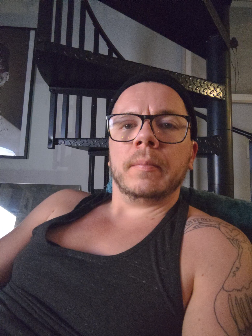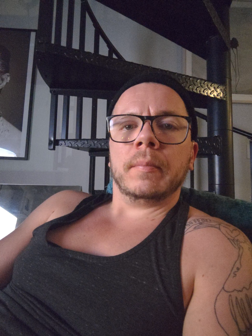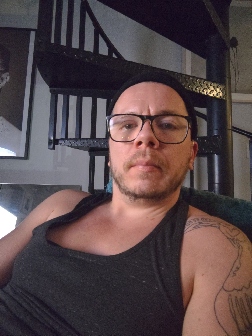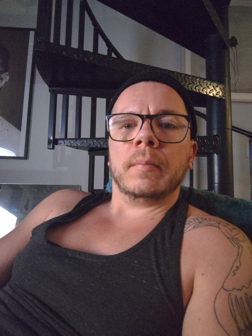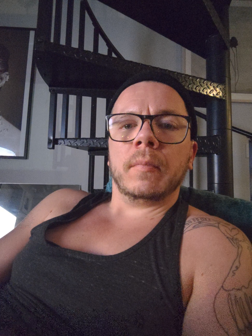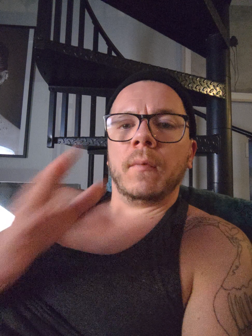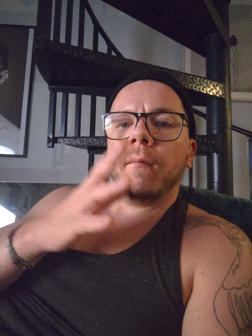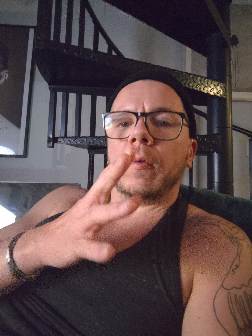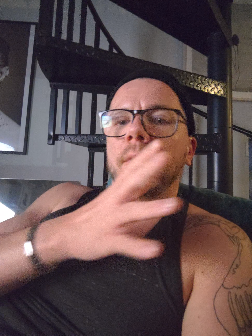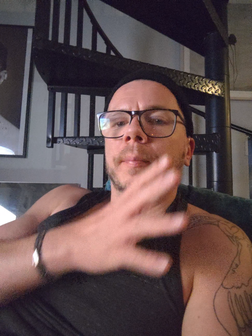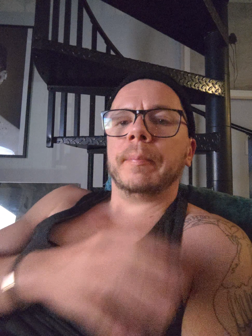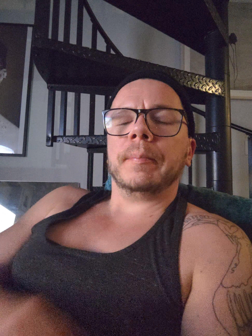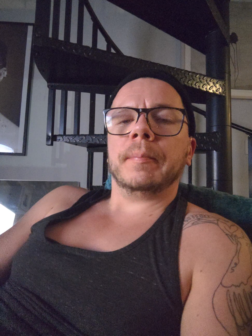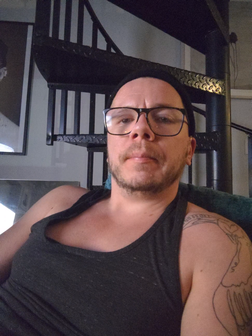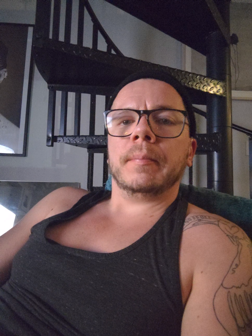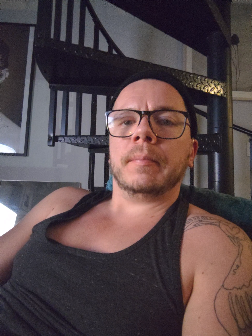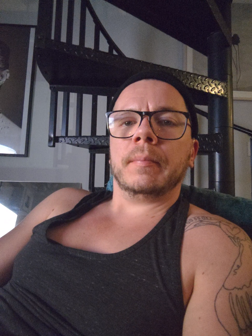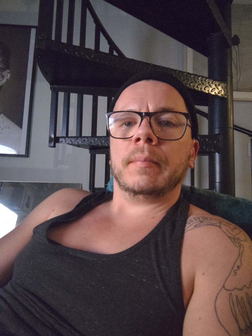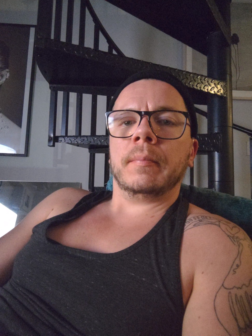farm